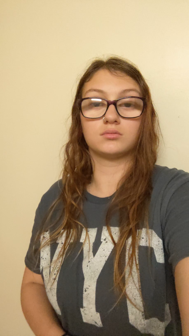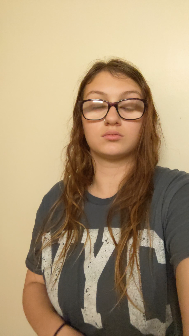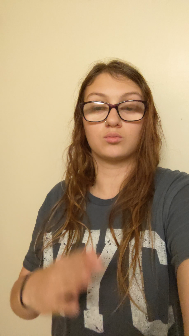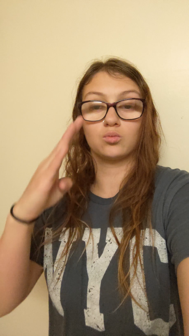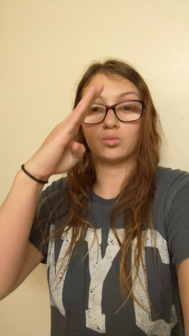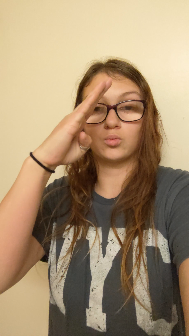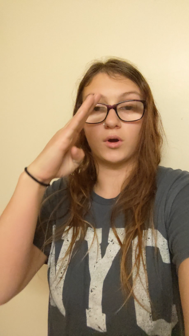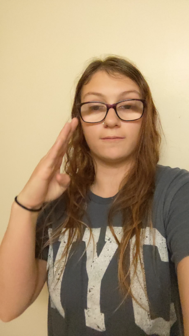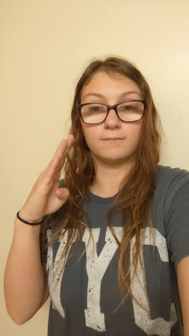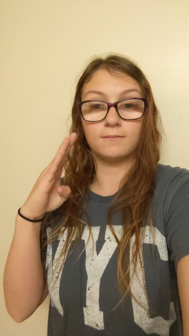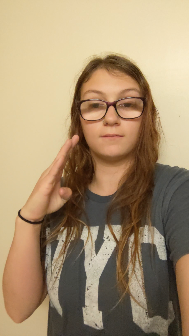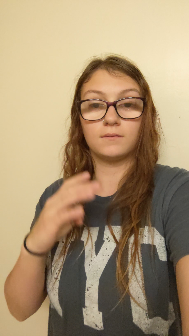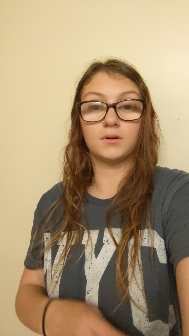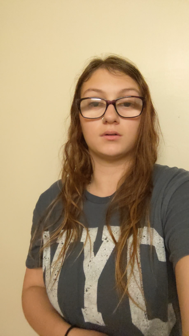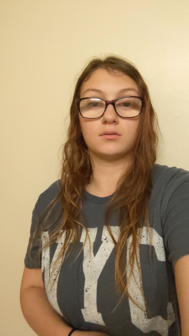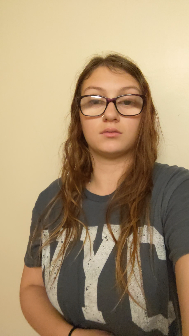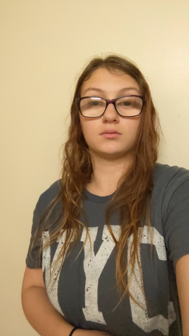roof